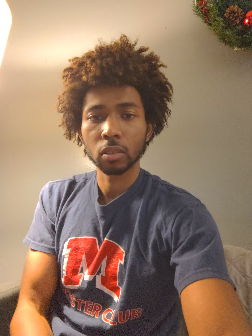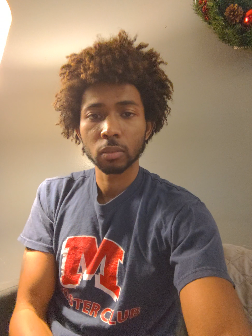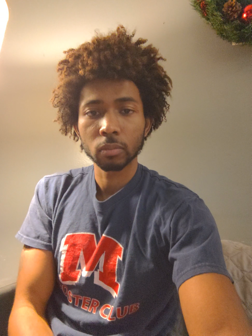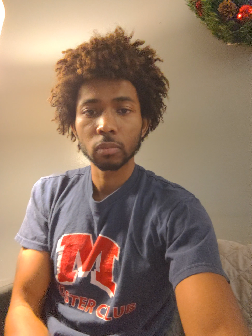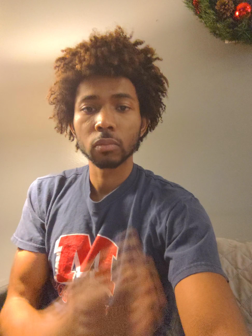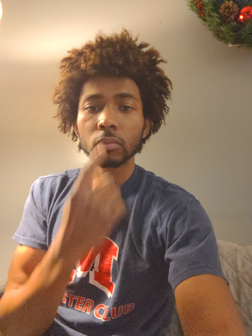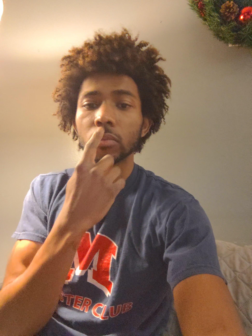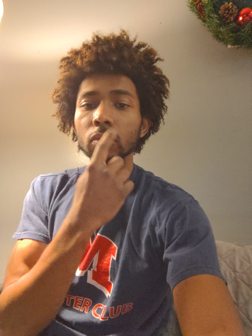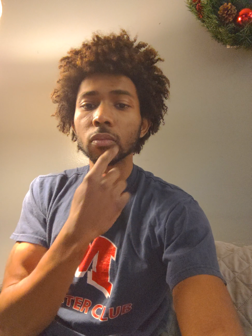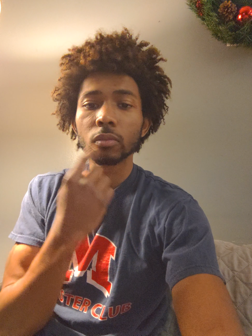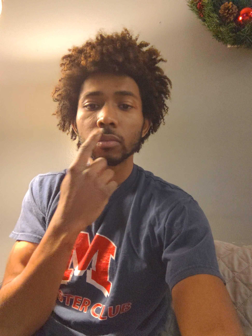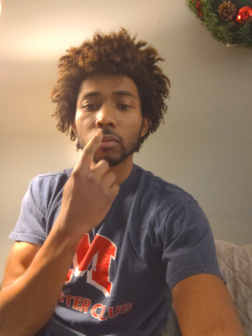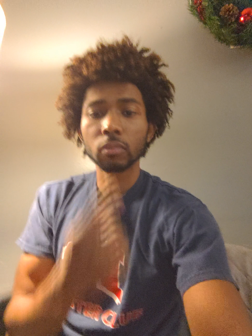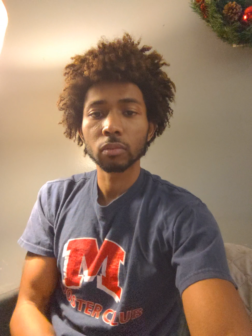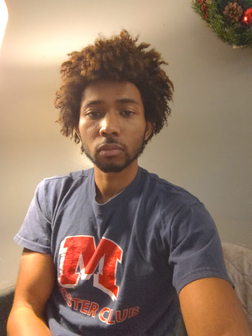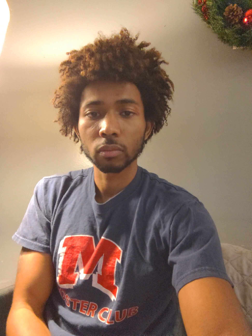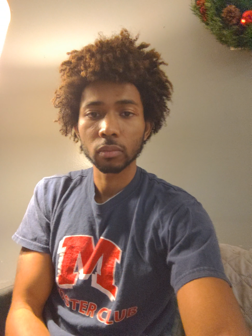lips